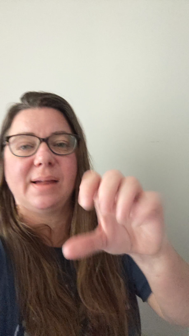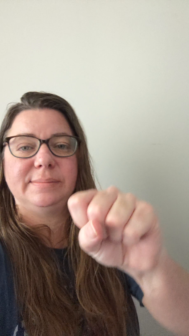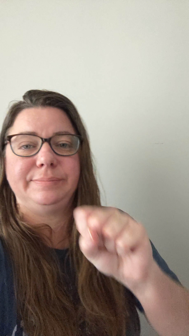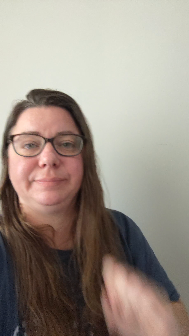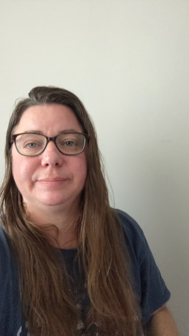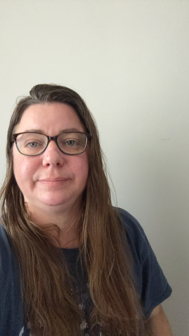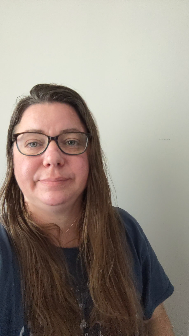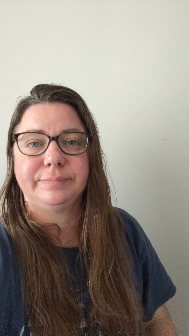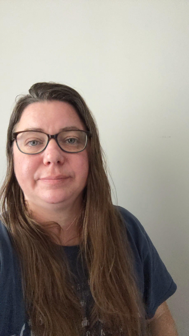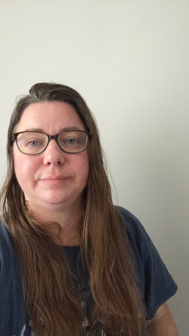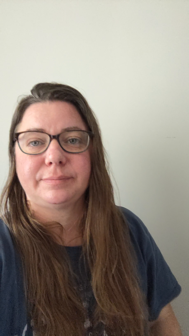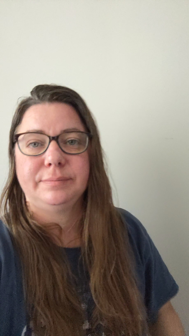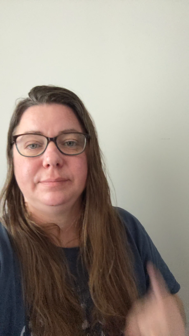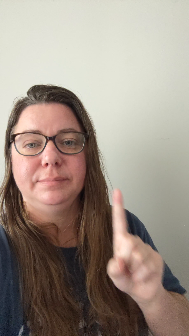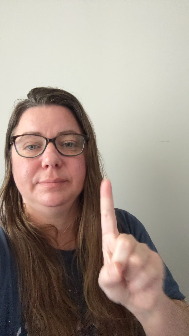bump